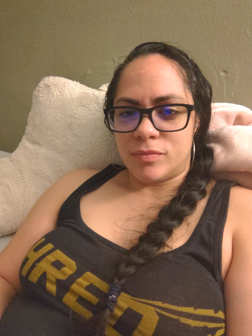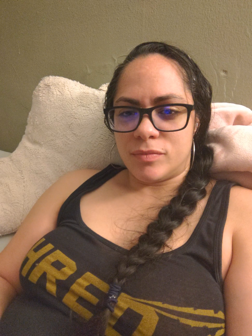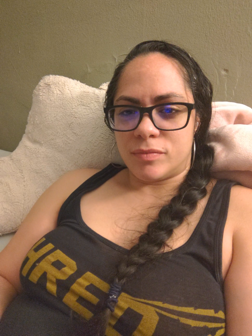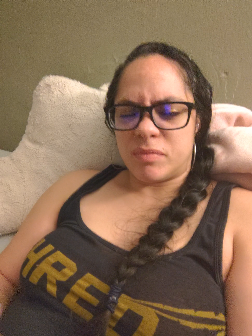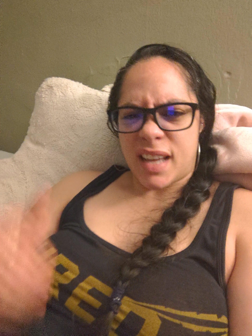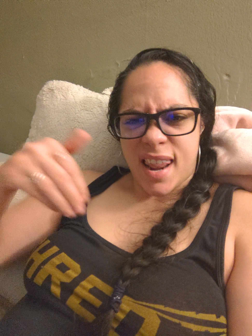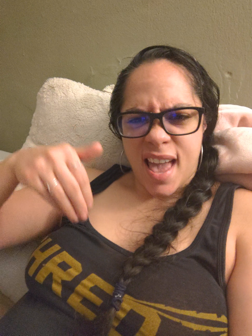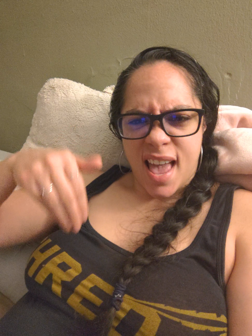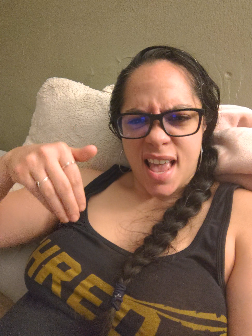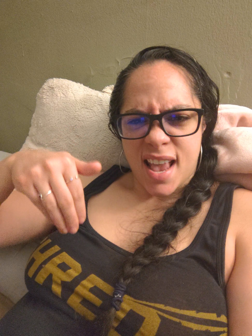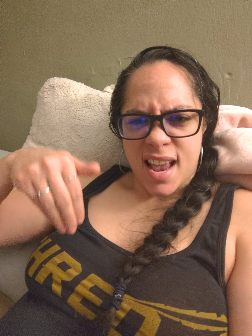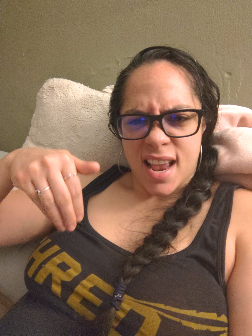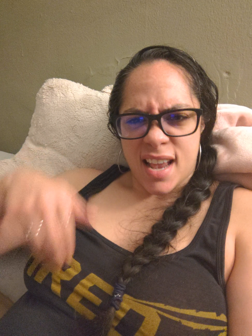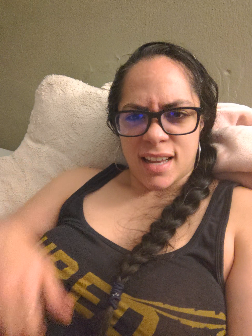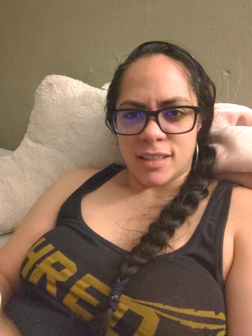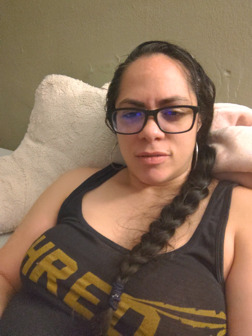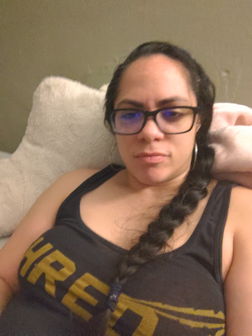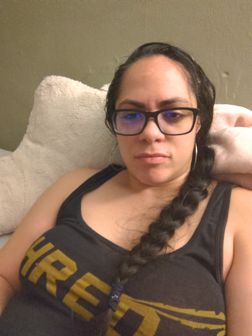night